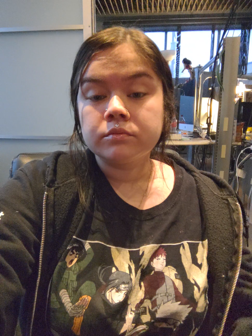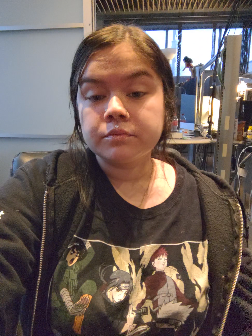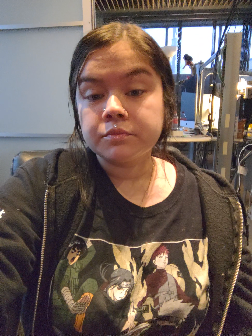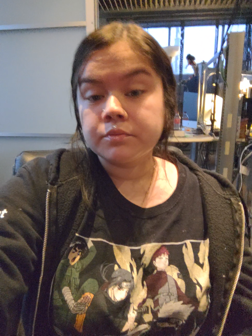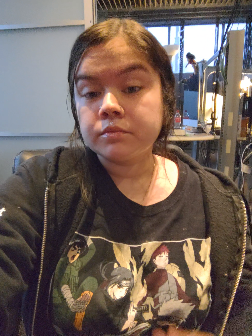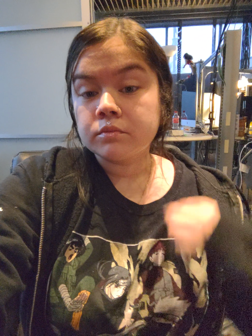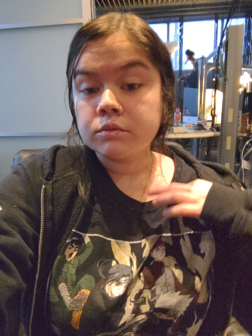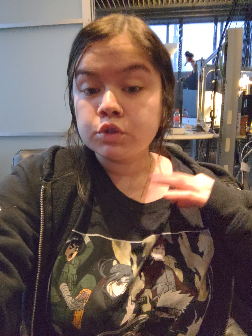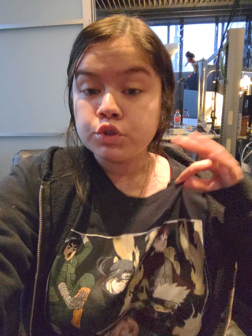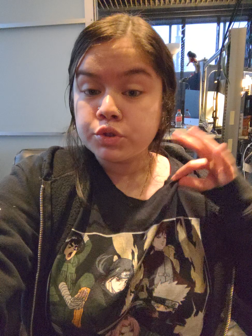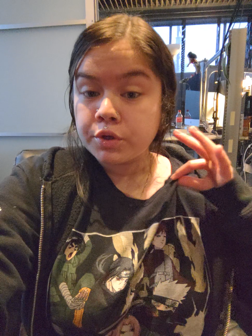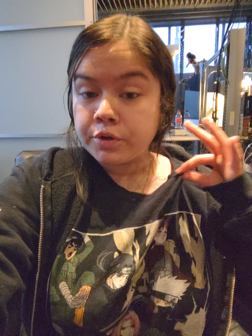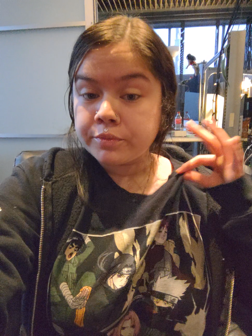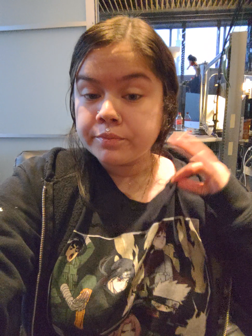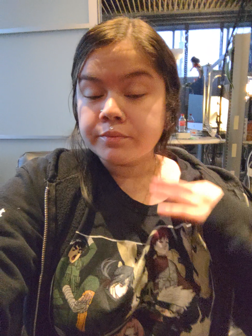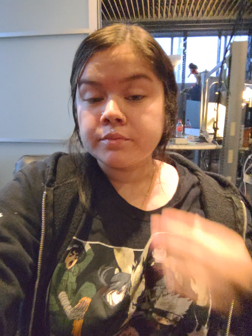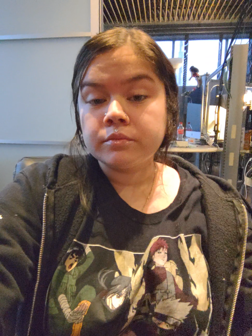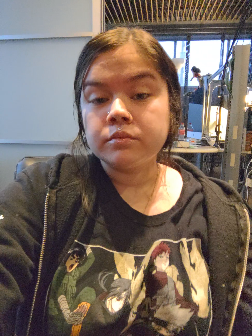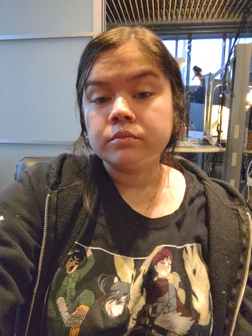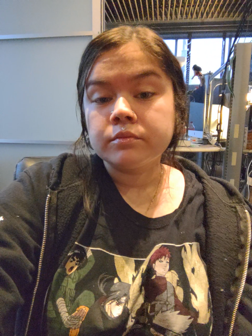shirt